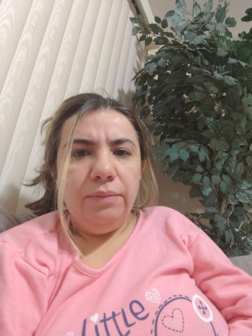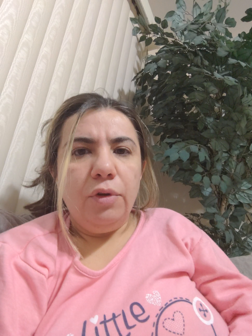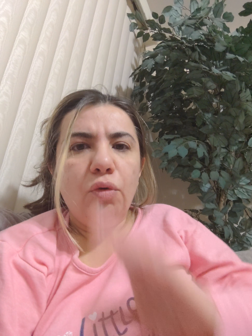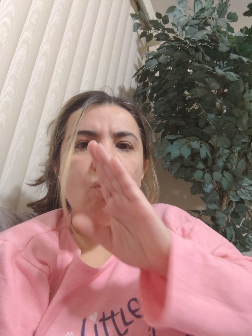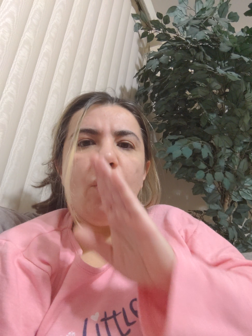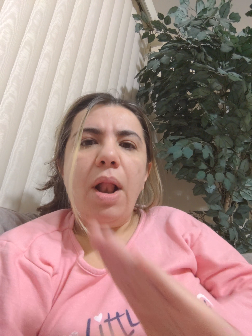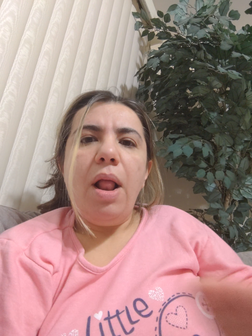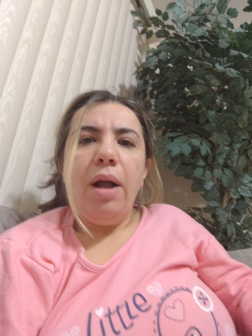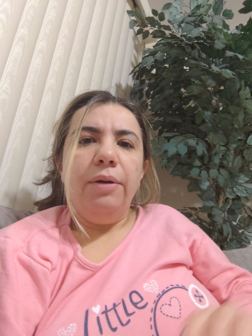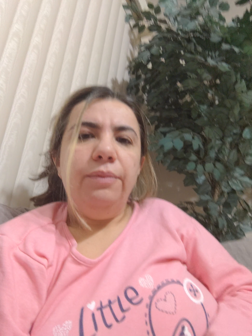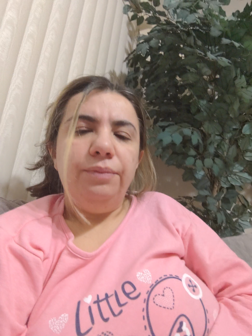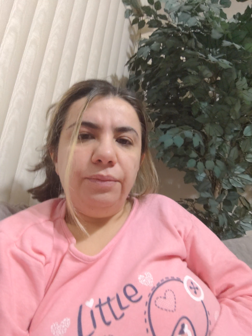quiet